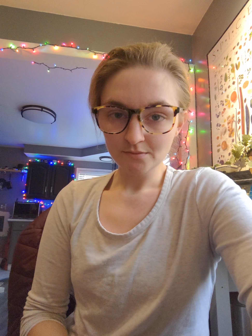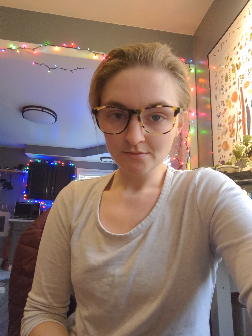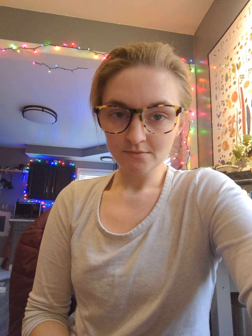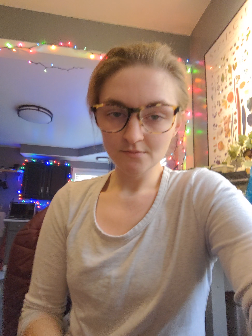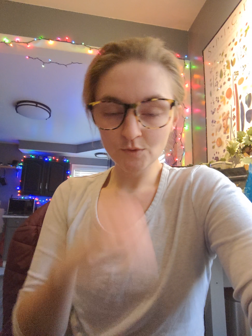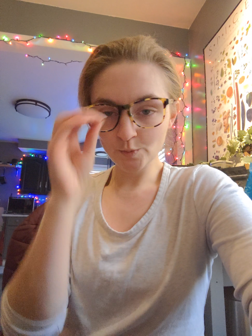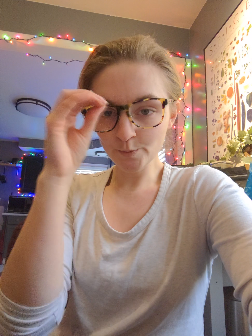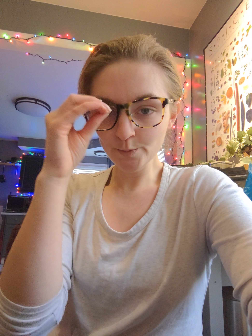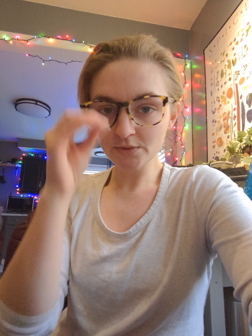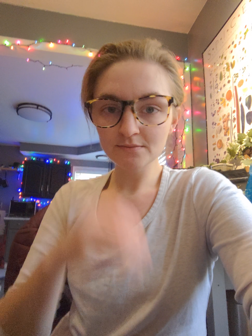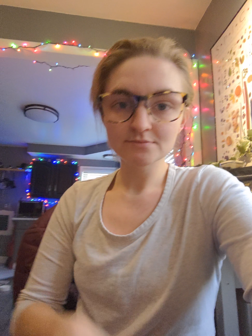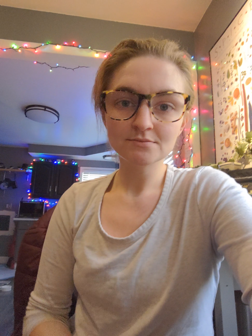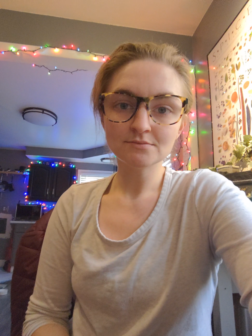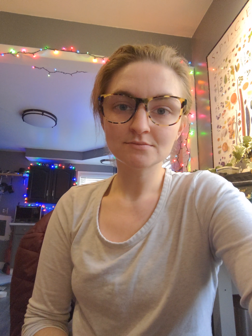owl